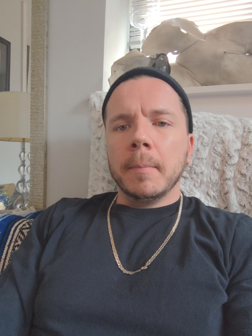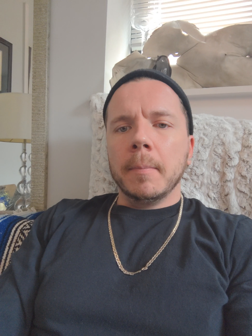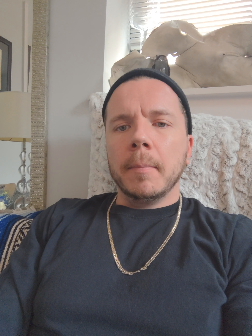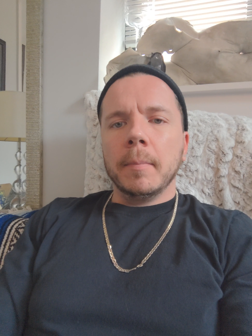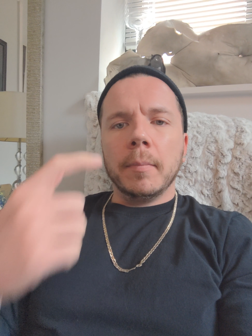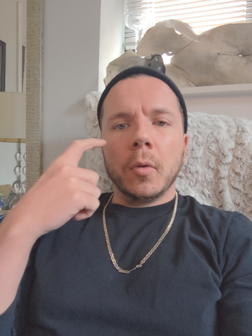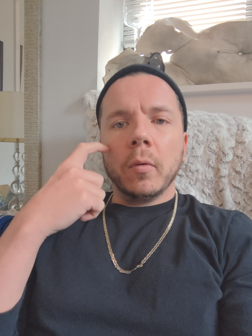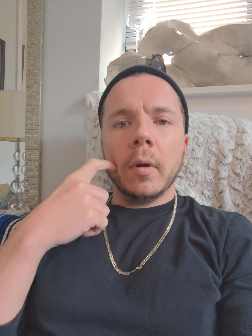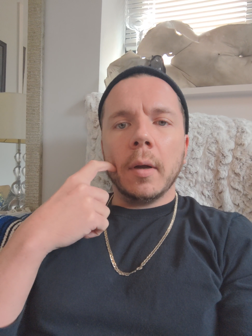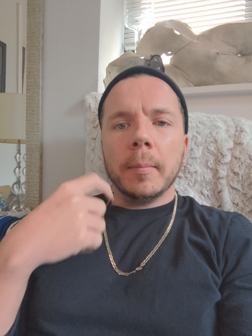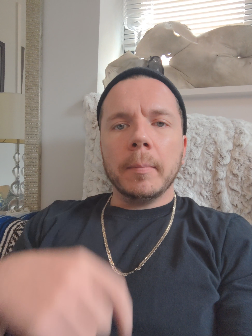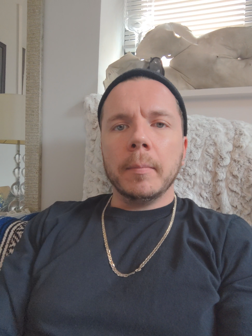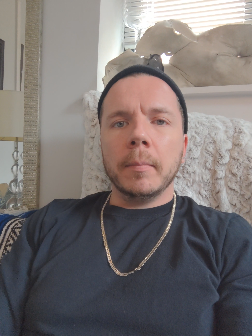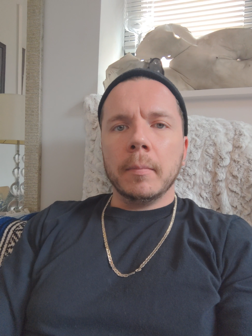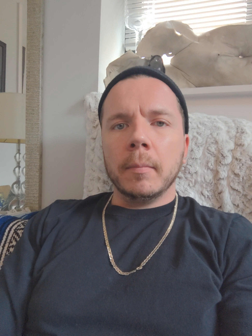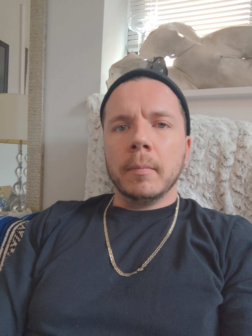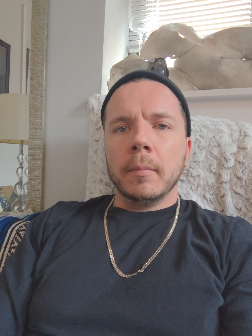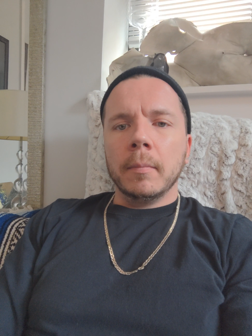cry